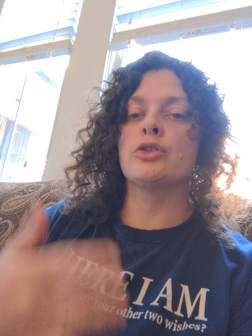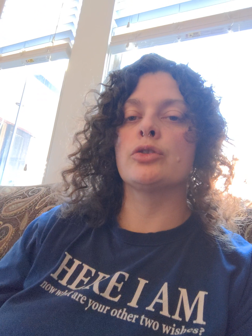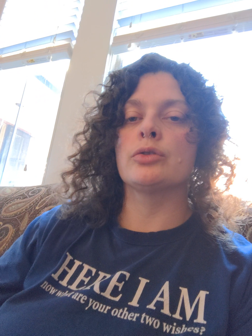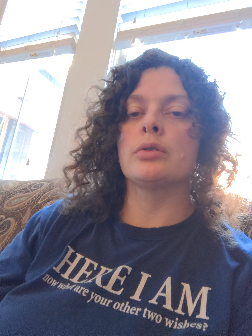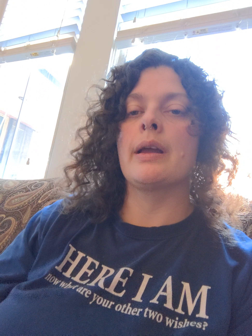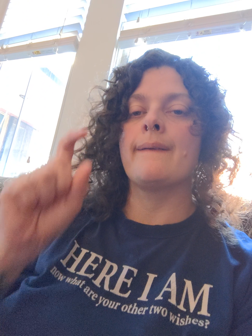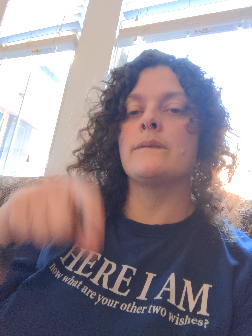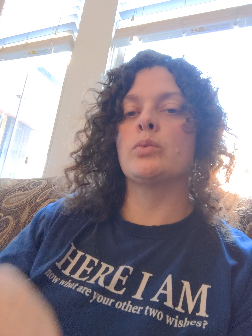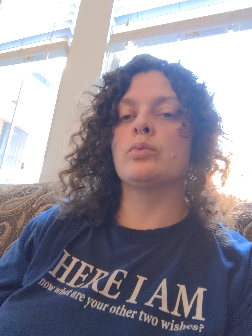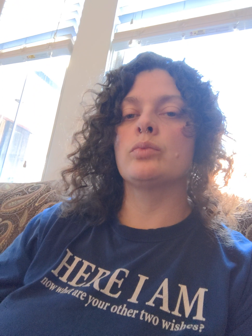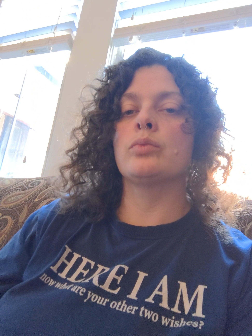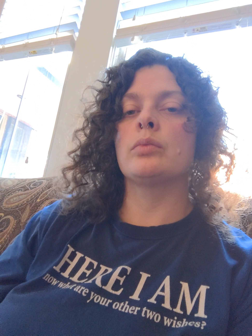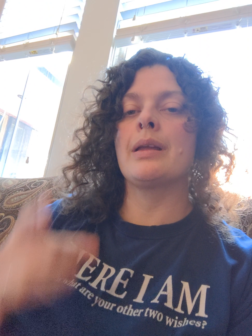have to